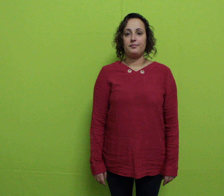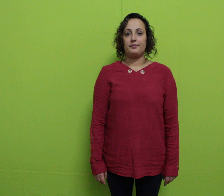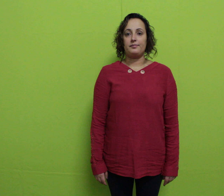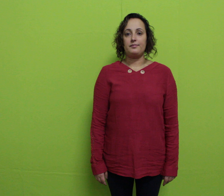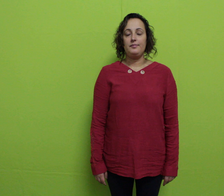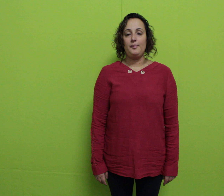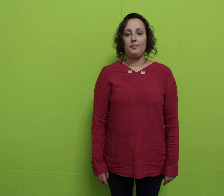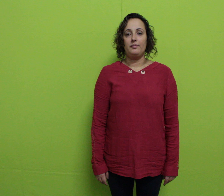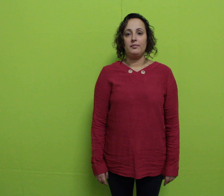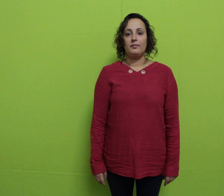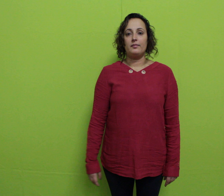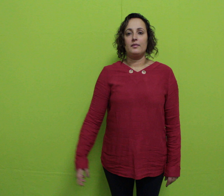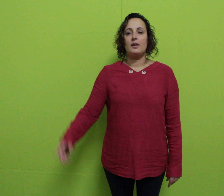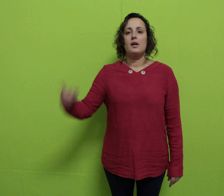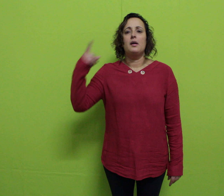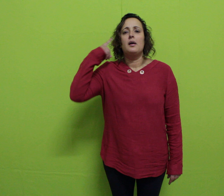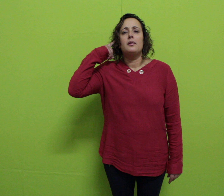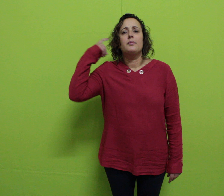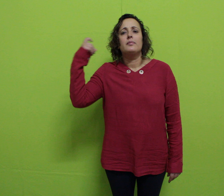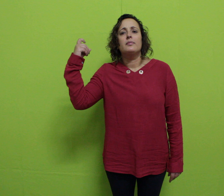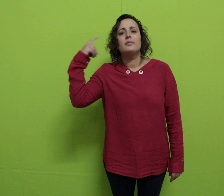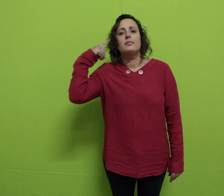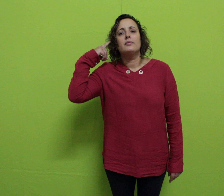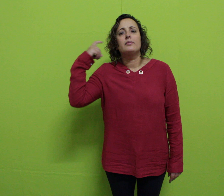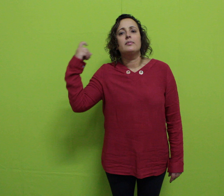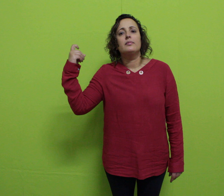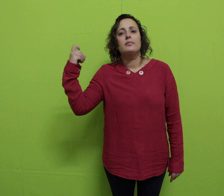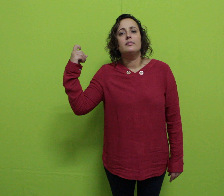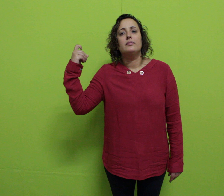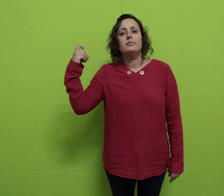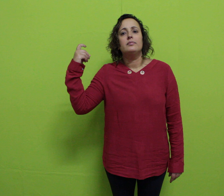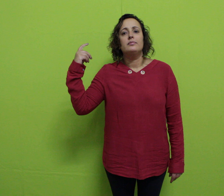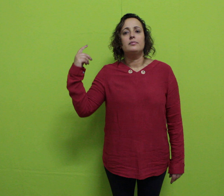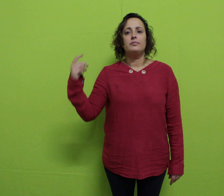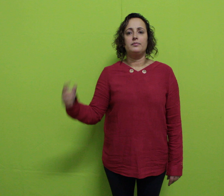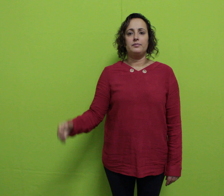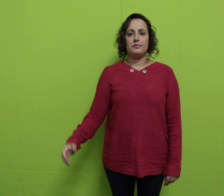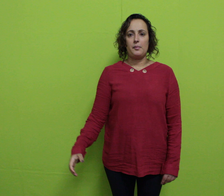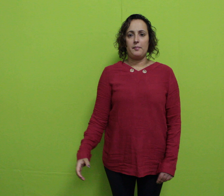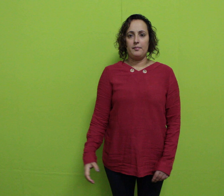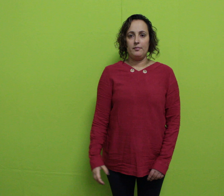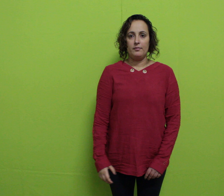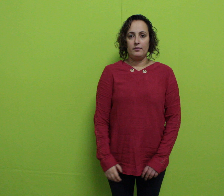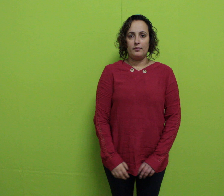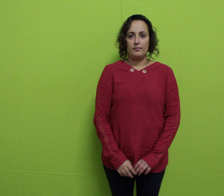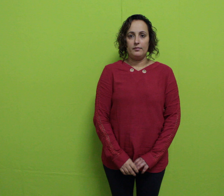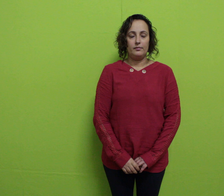barulho